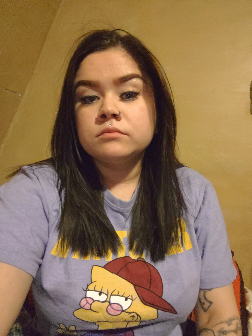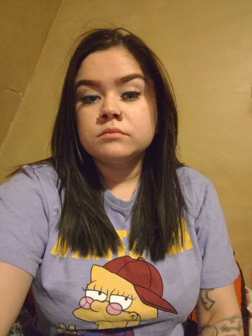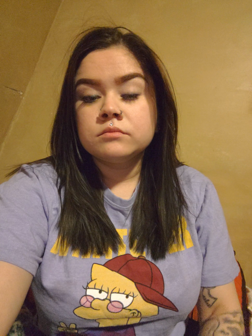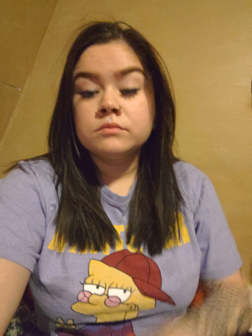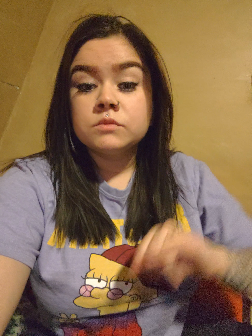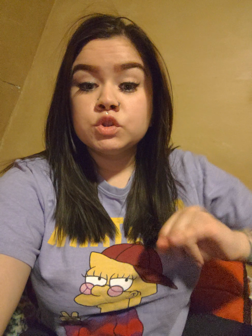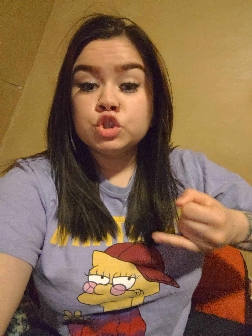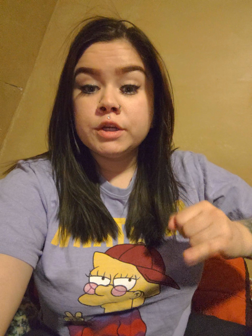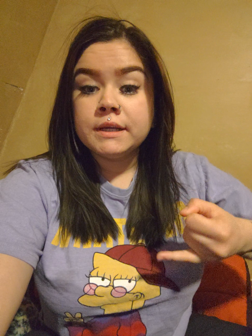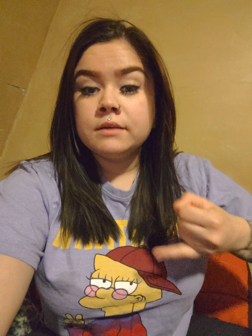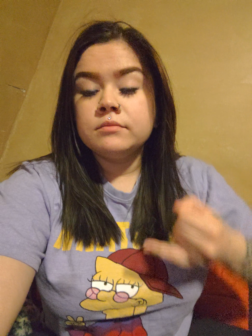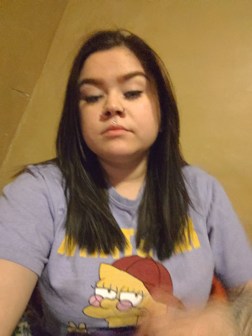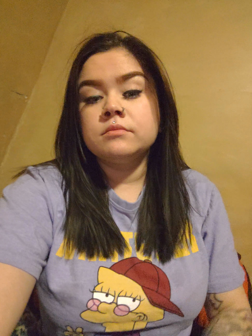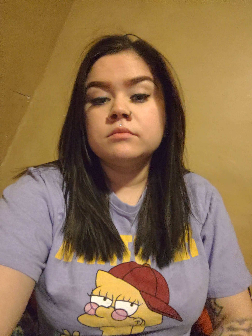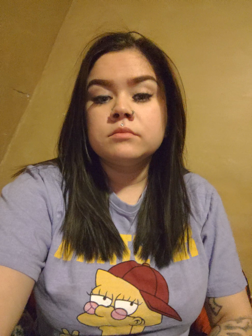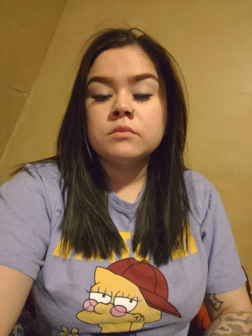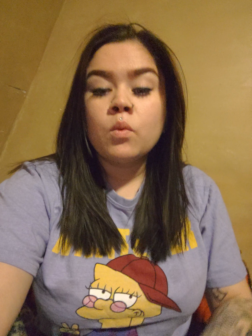jeans